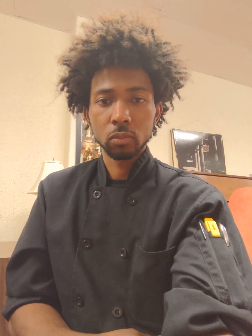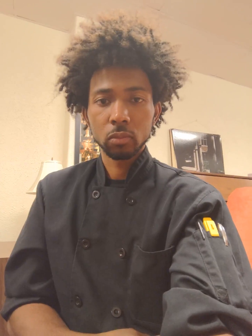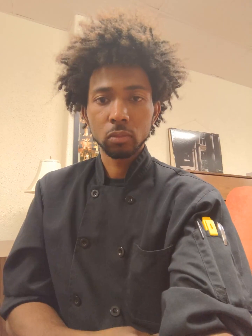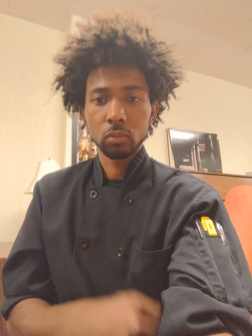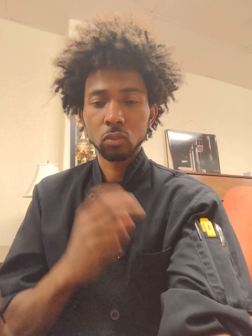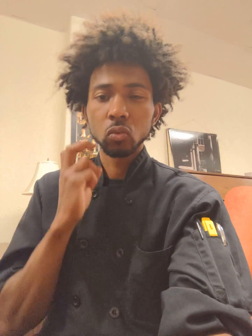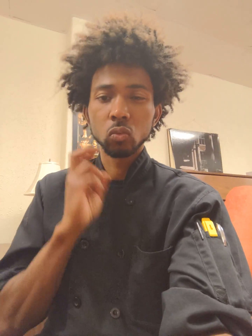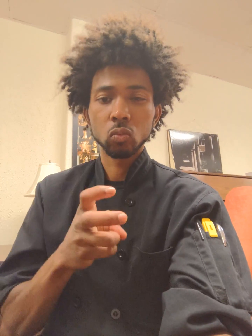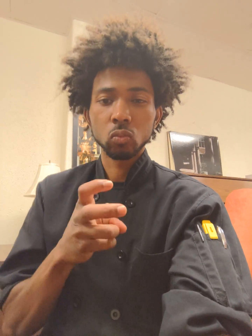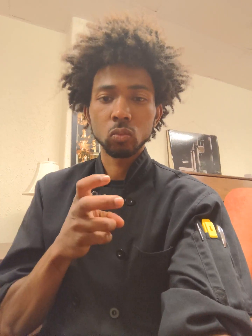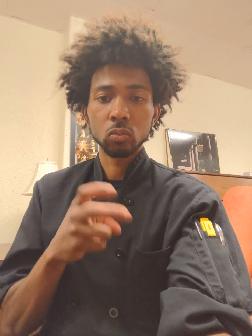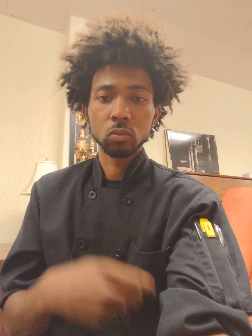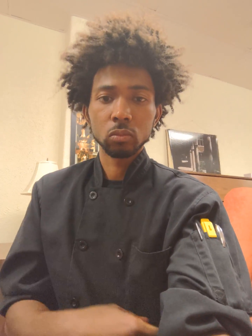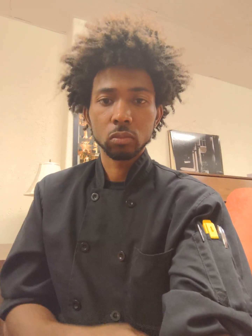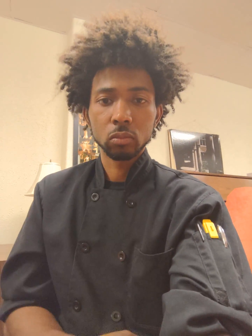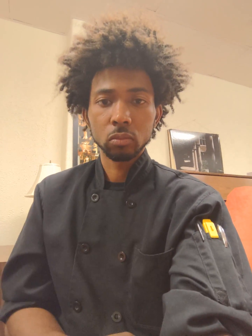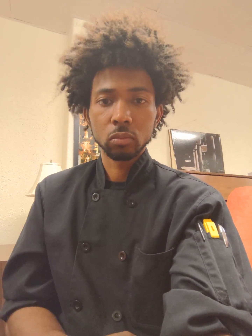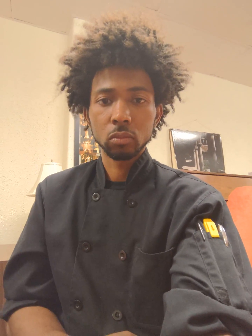hard